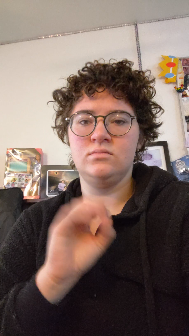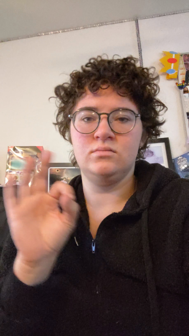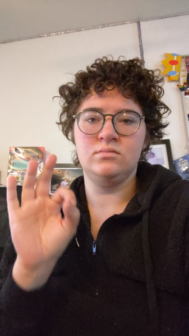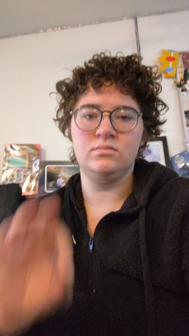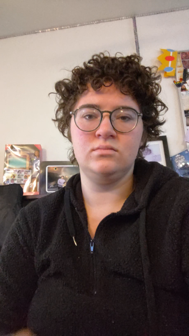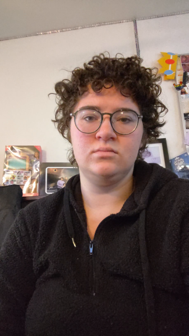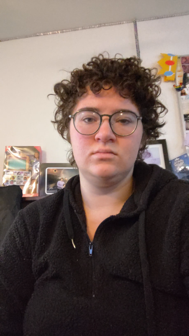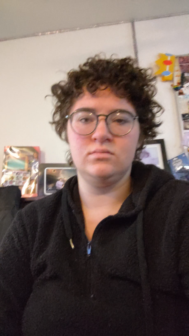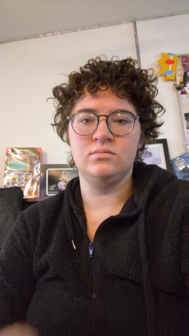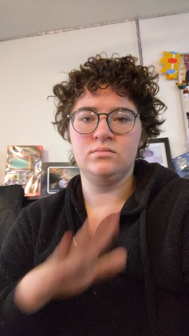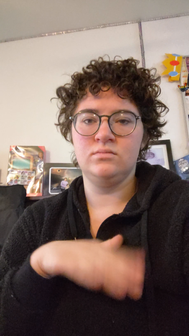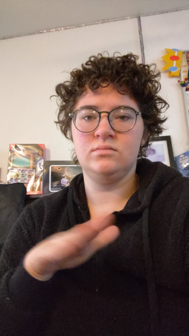children